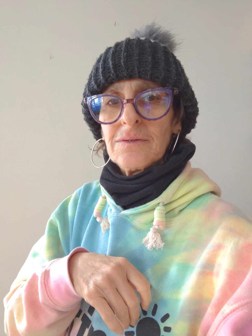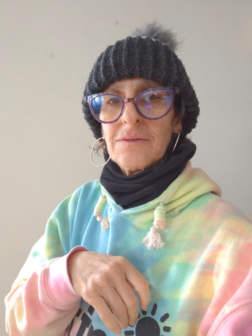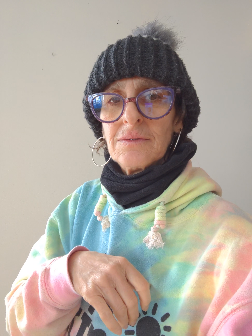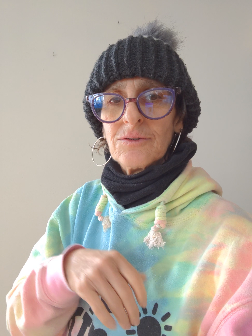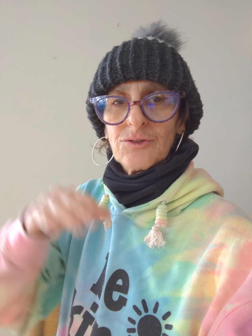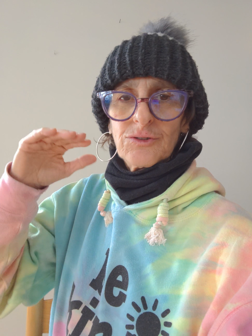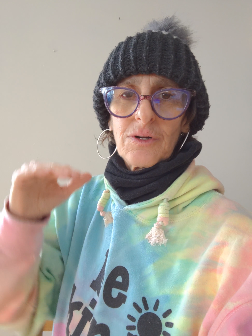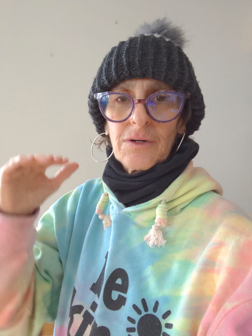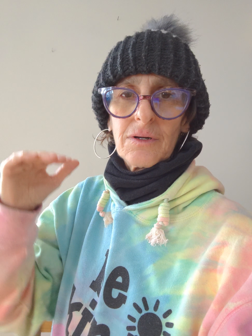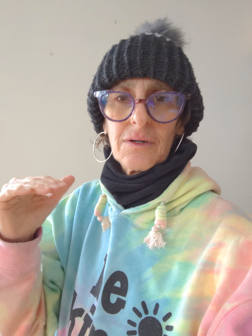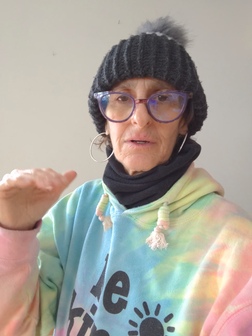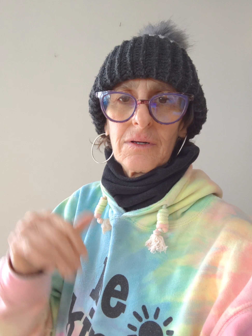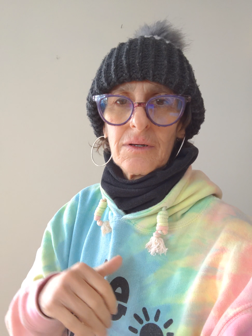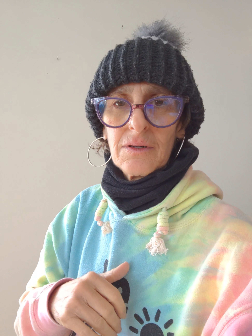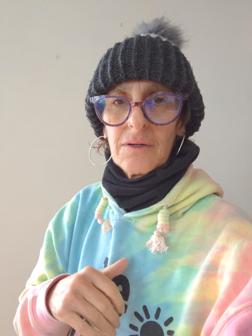child